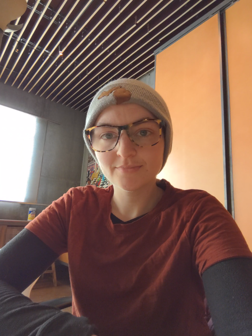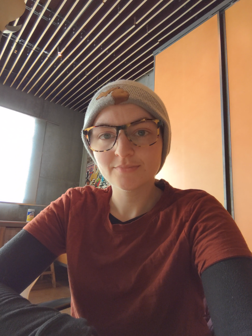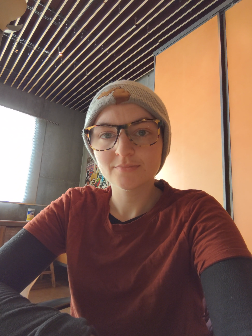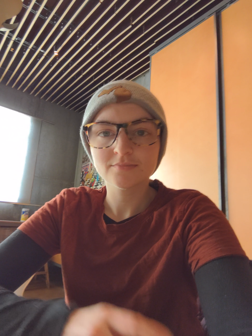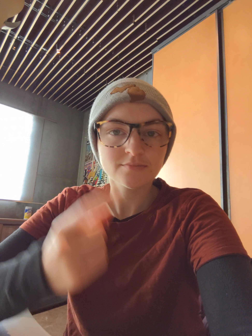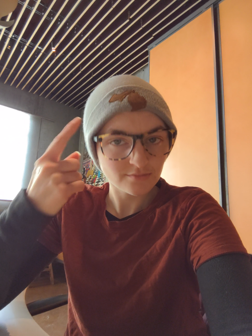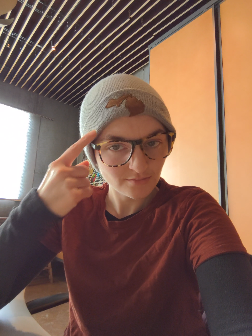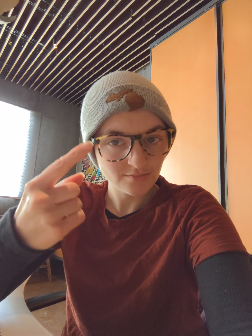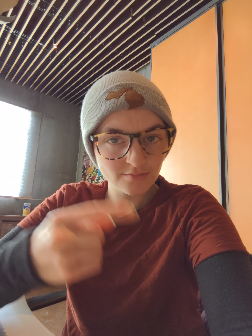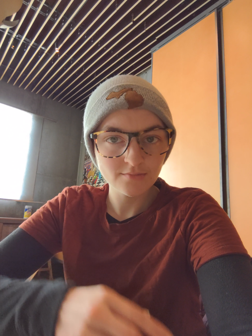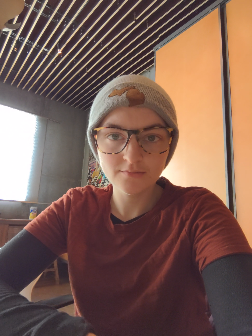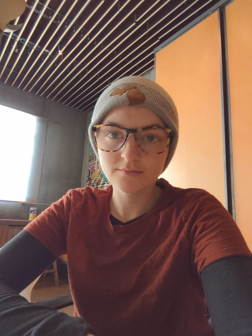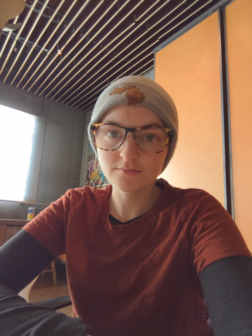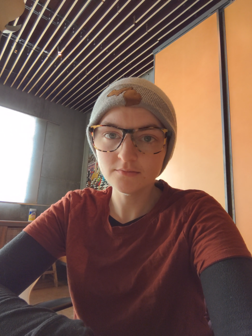penny